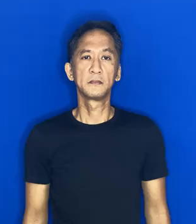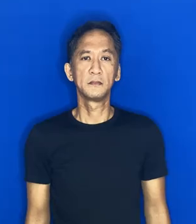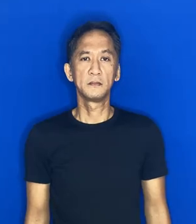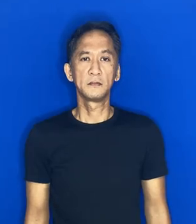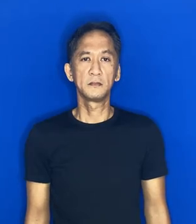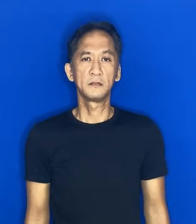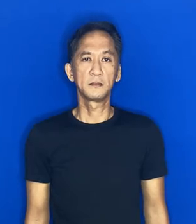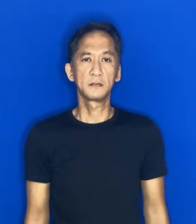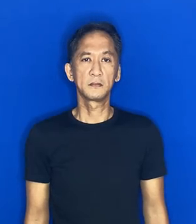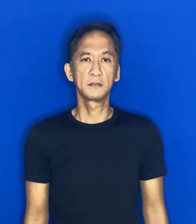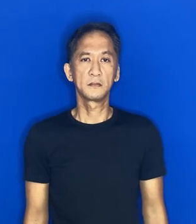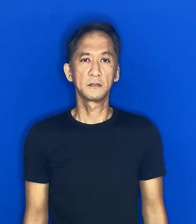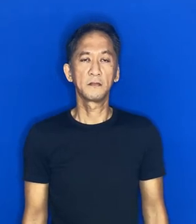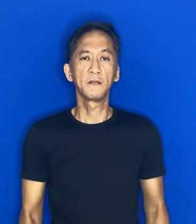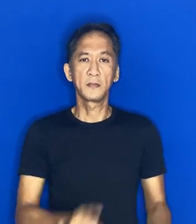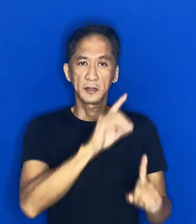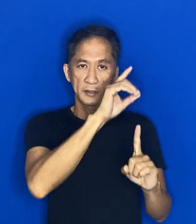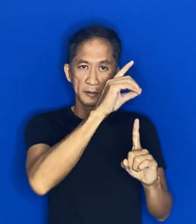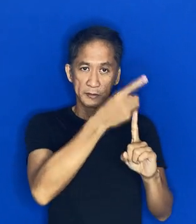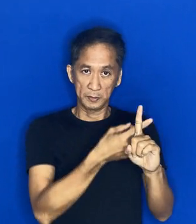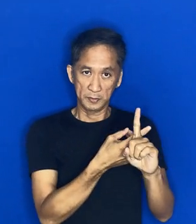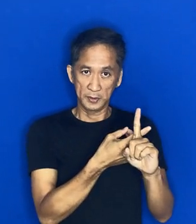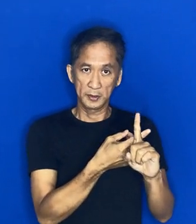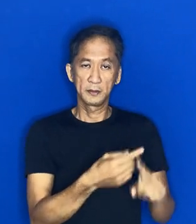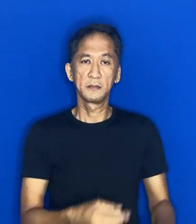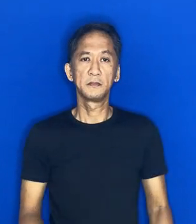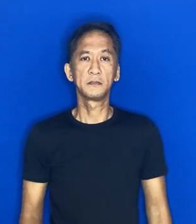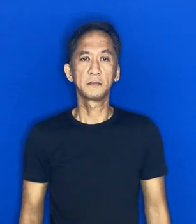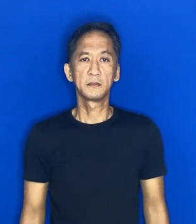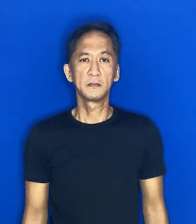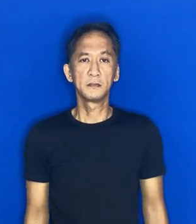december